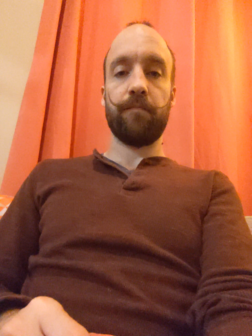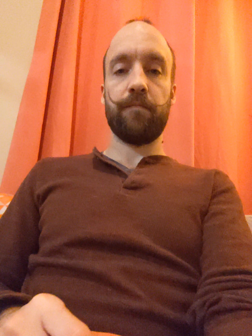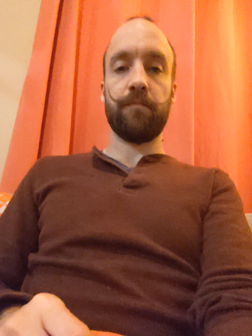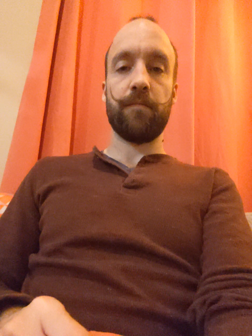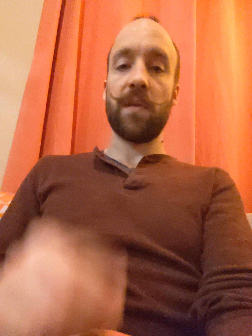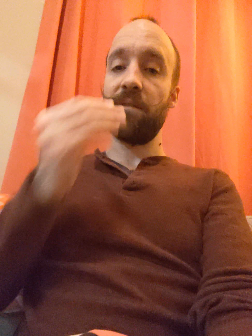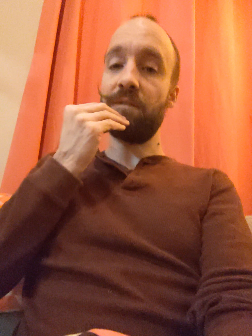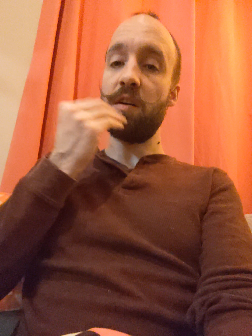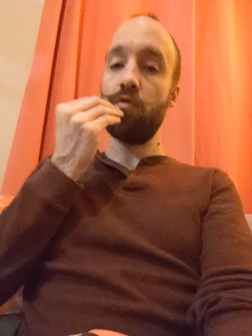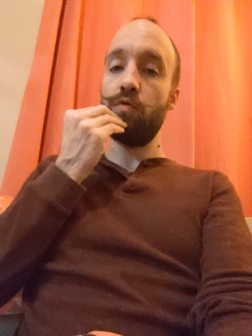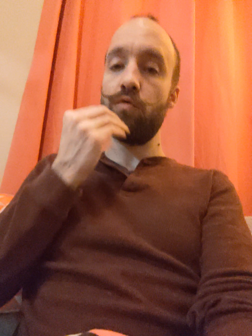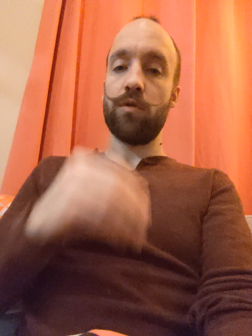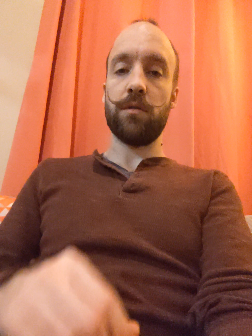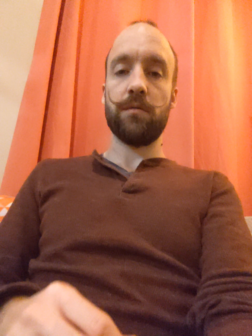food